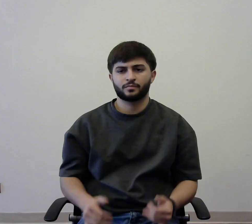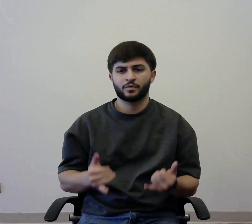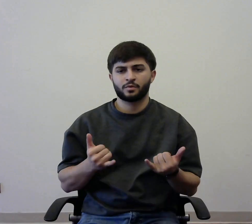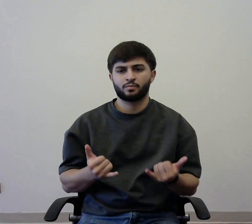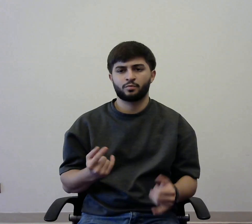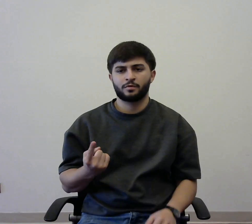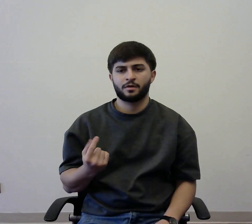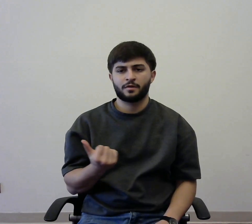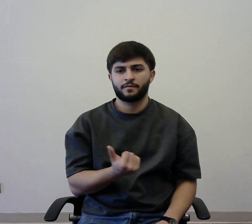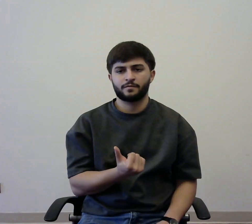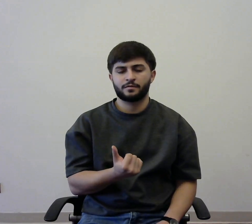bu həftə